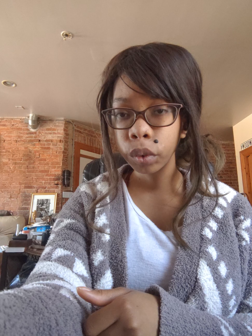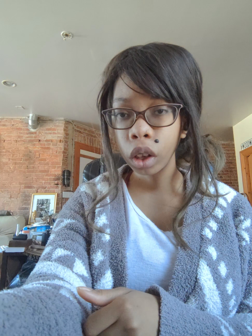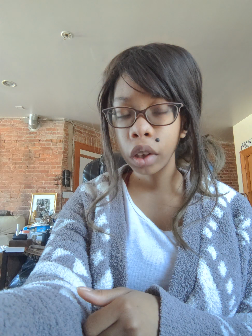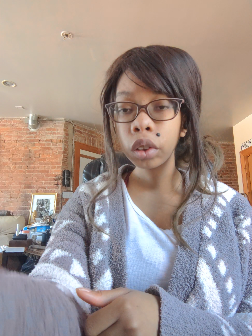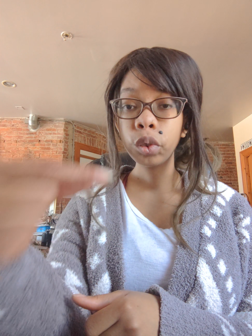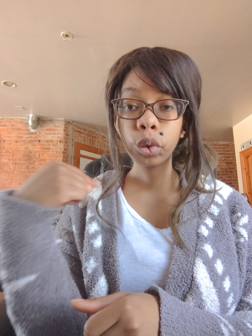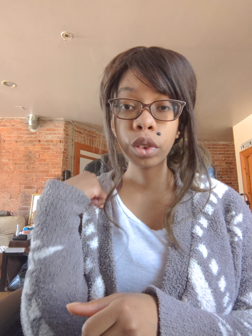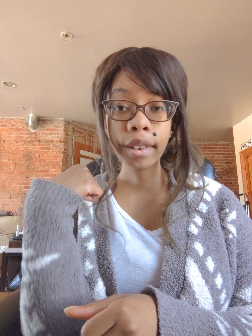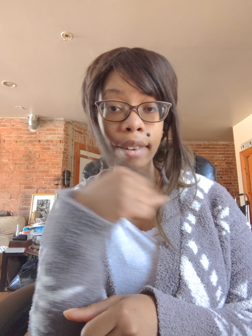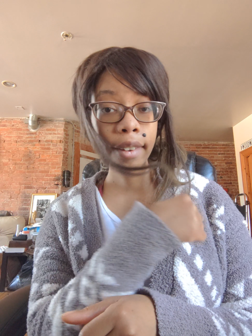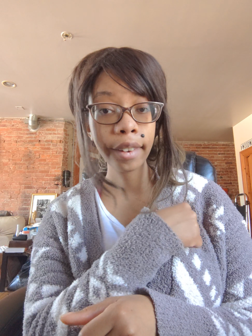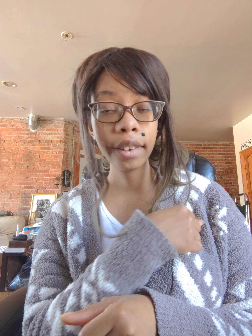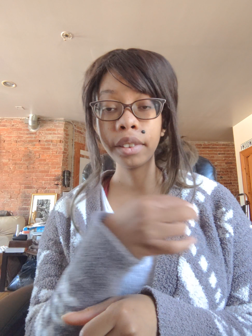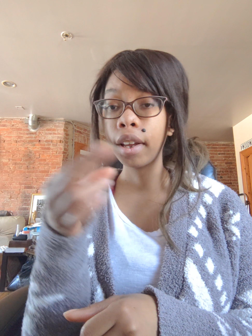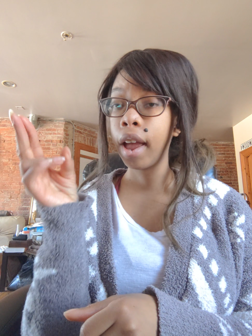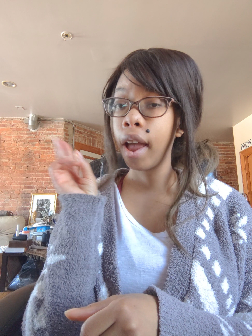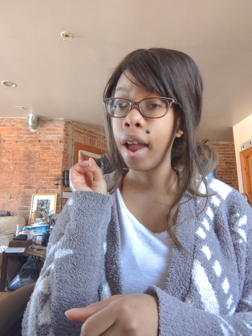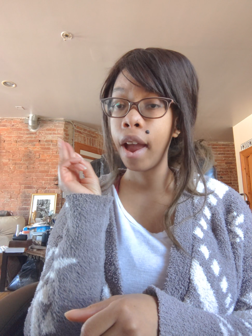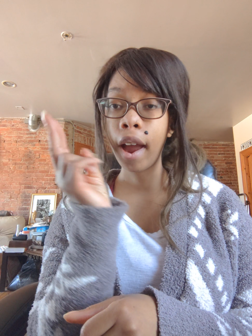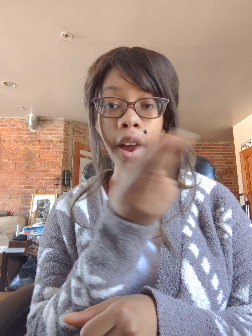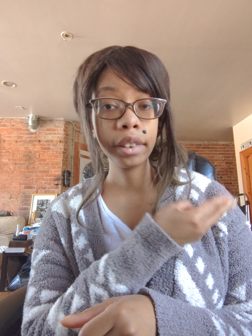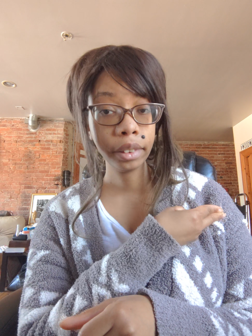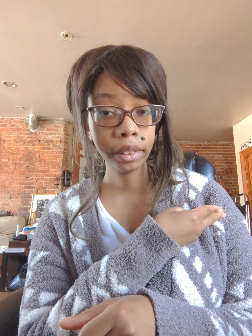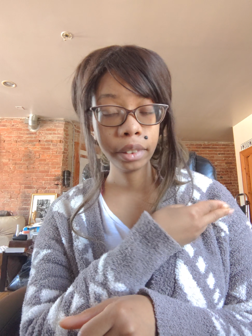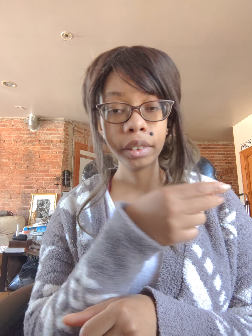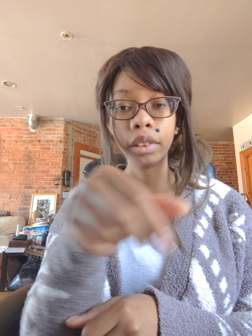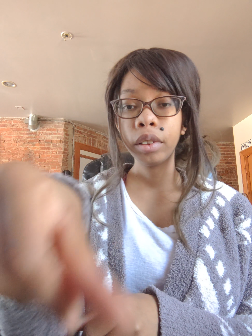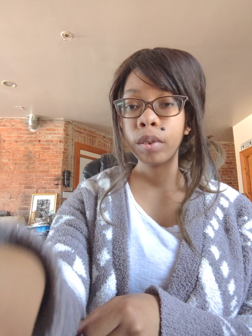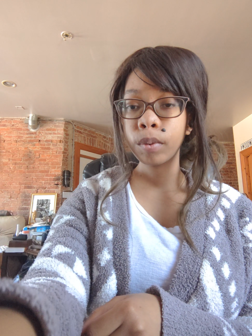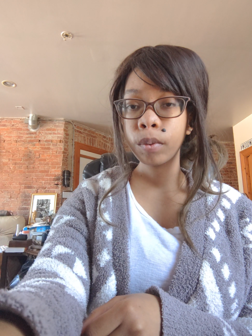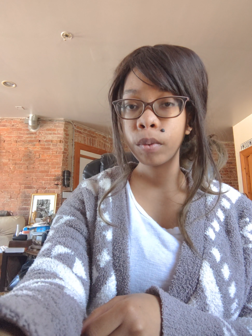we